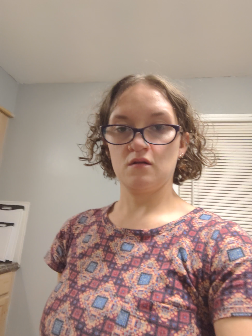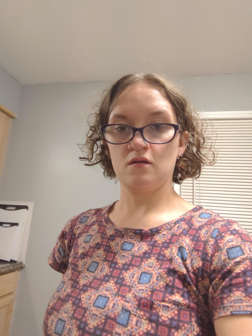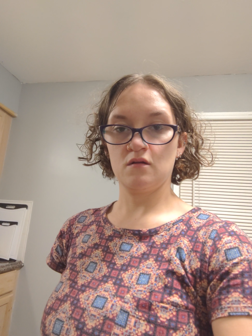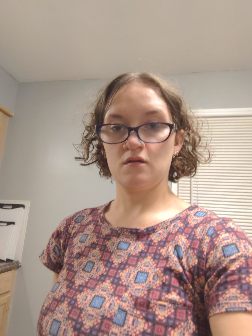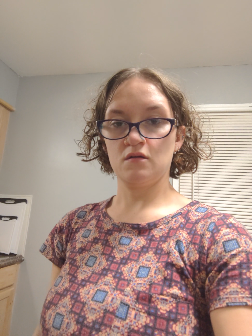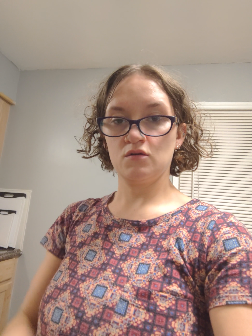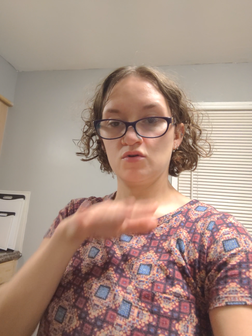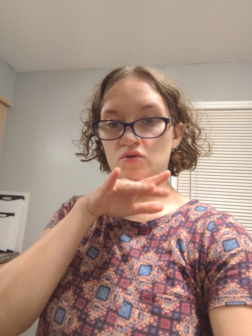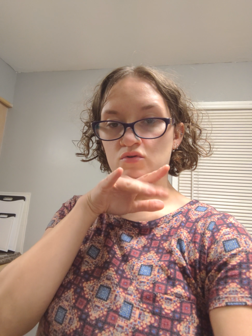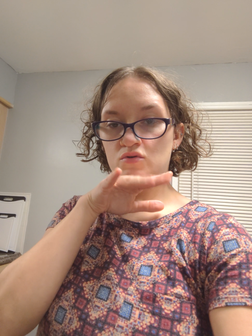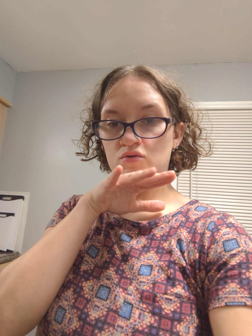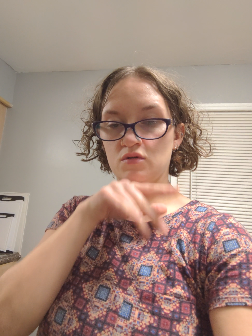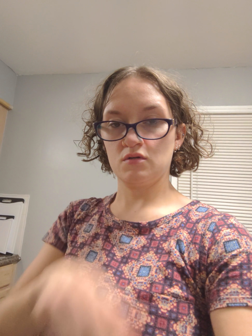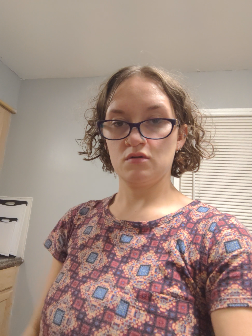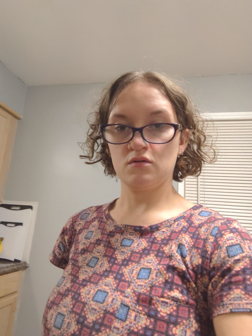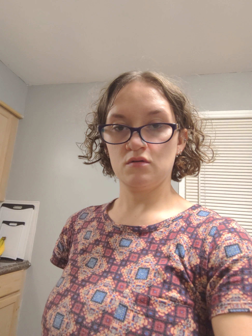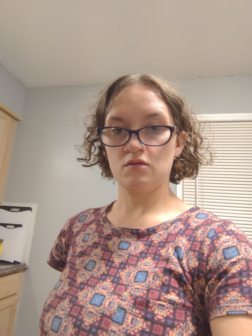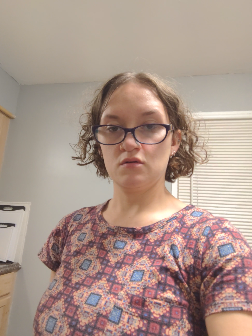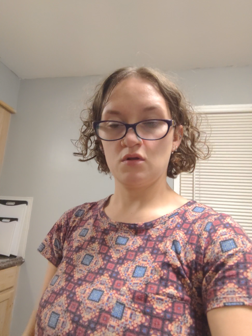dirty